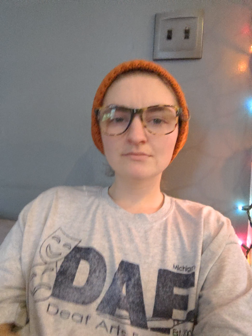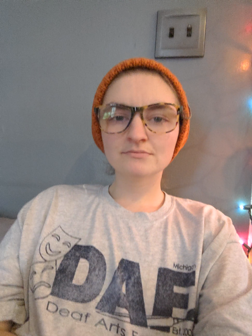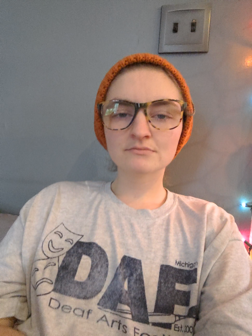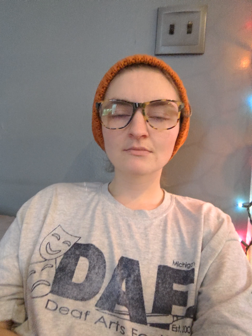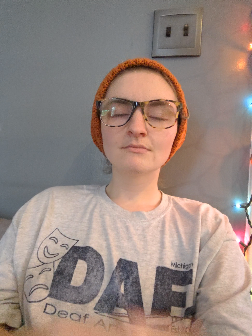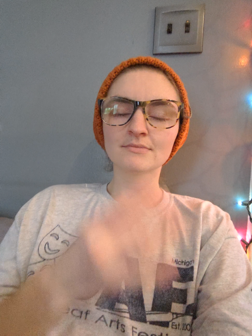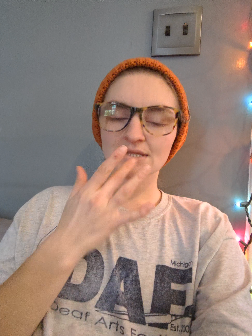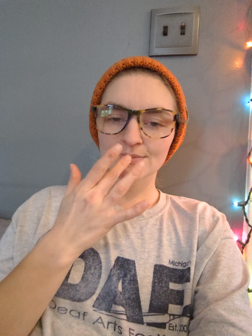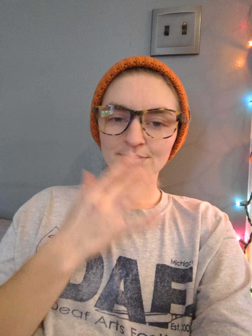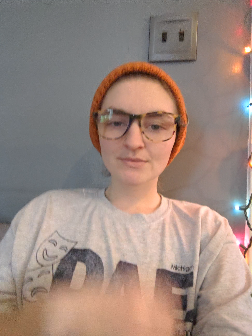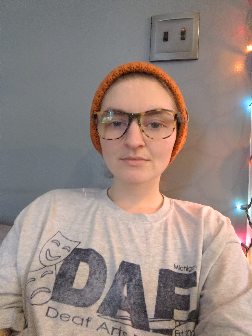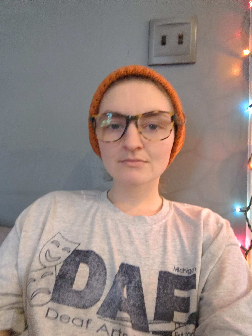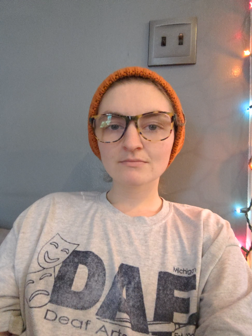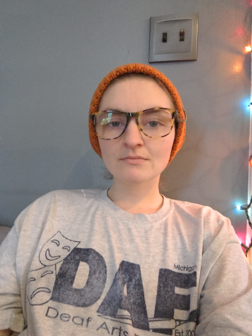taste